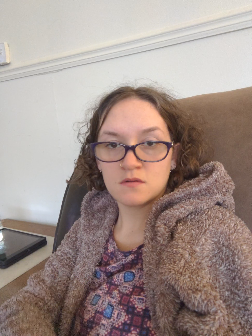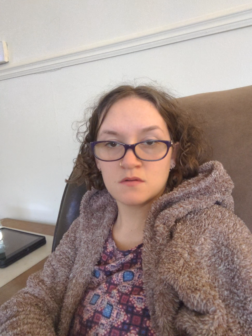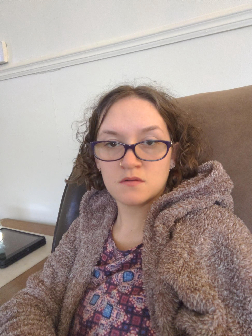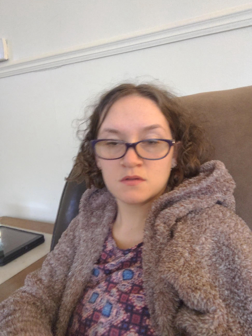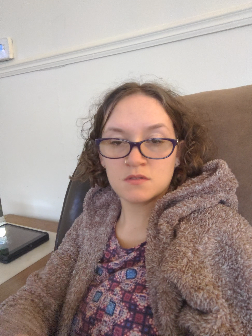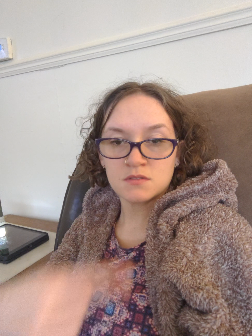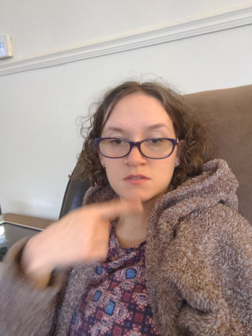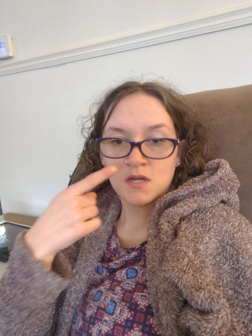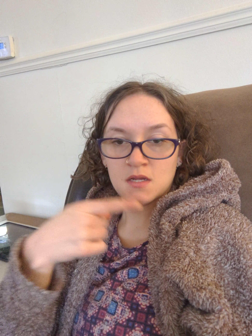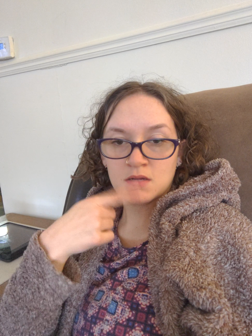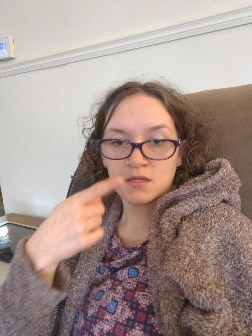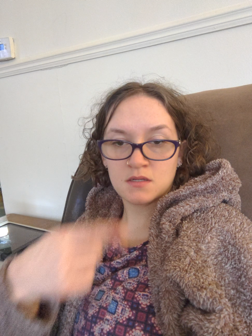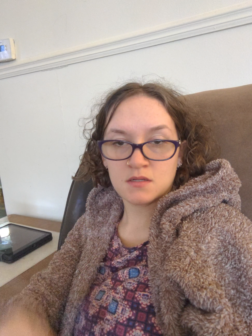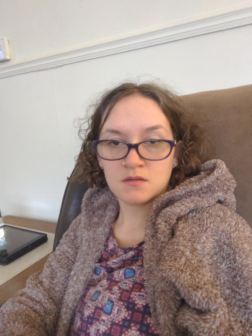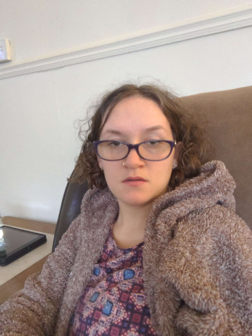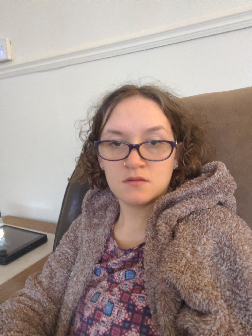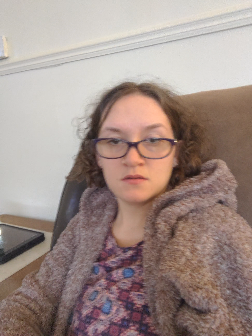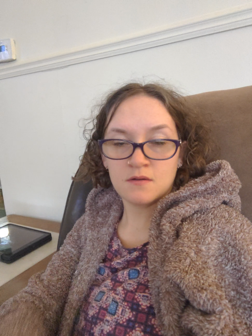say